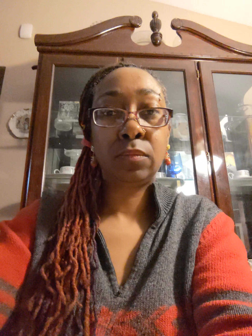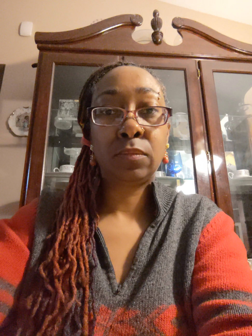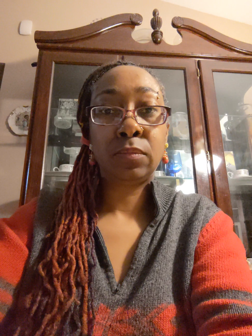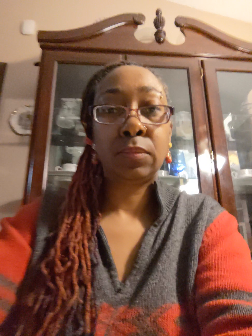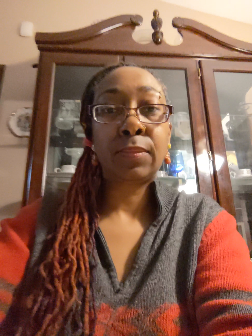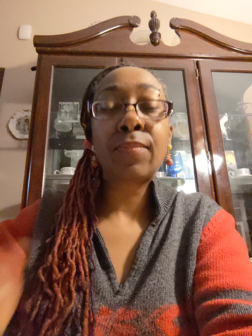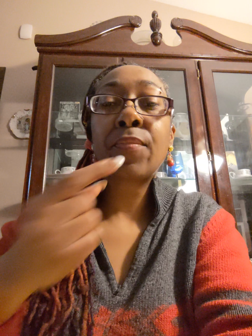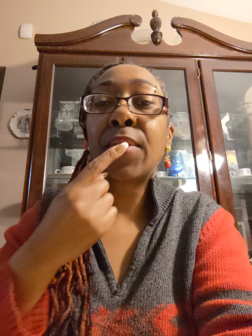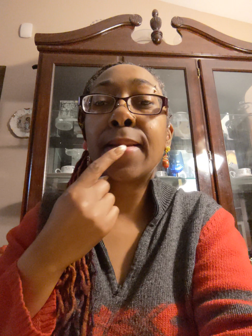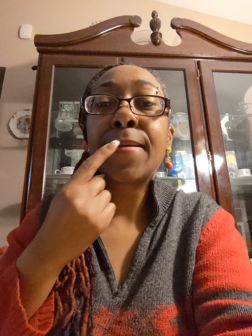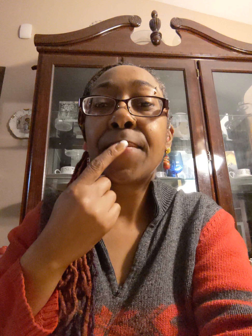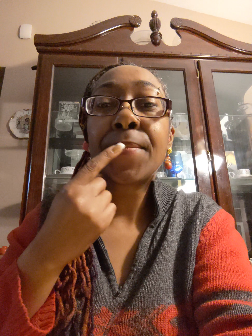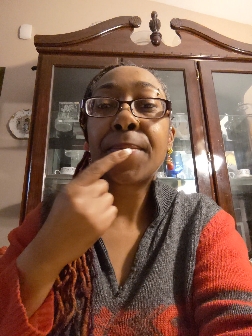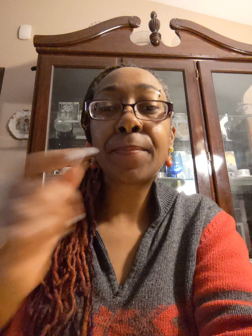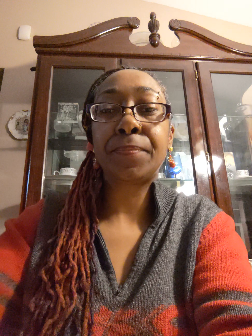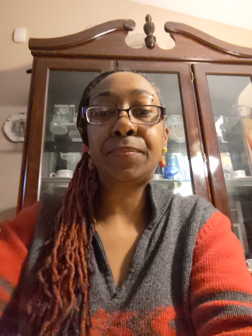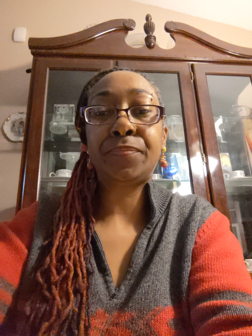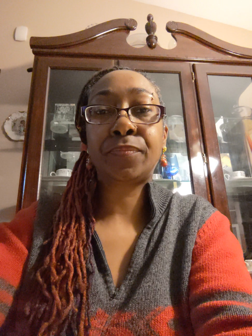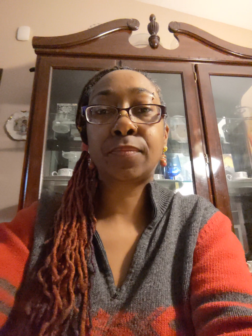lips